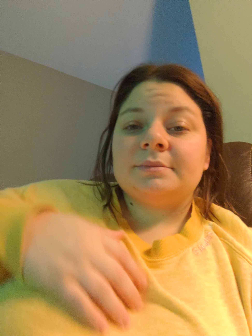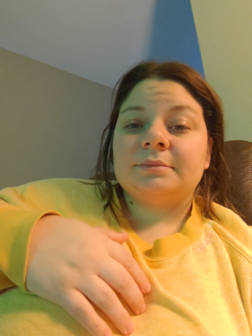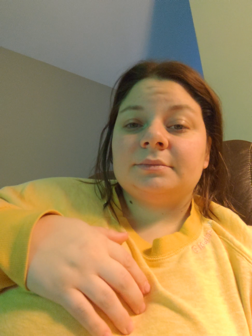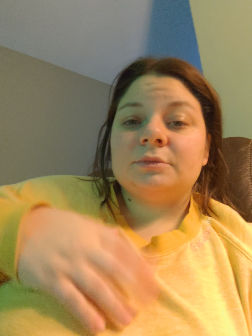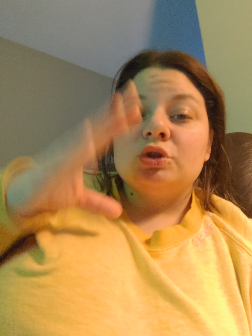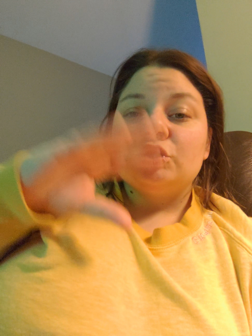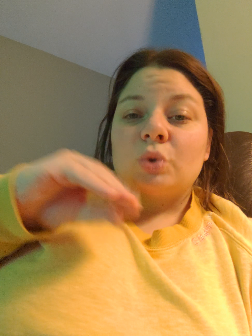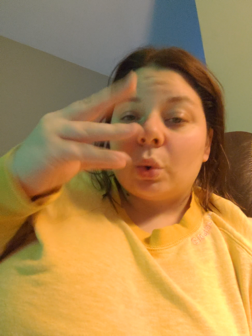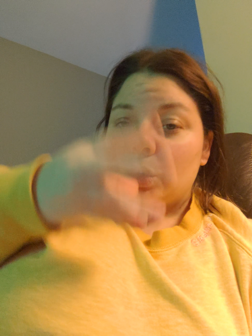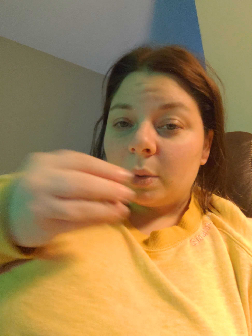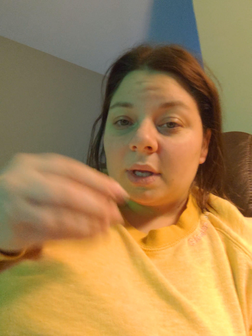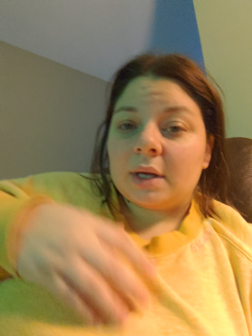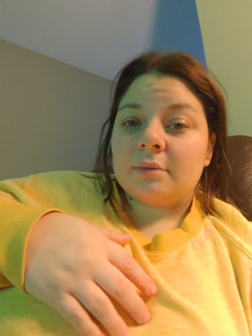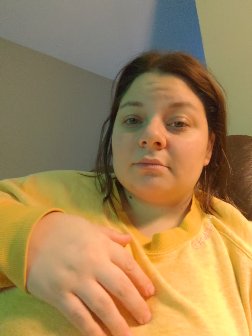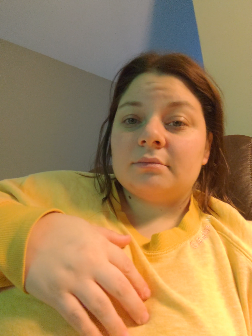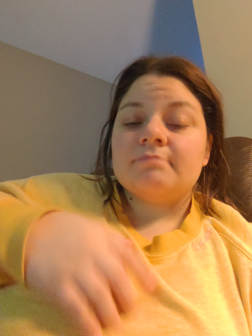story